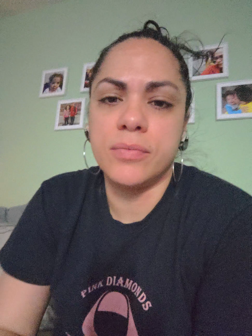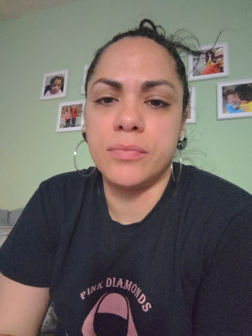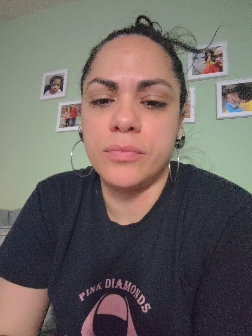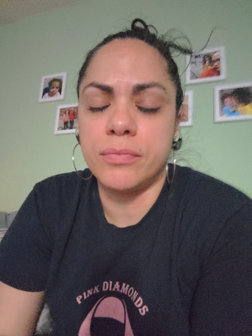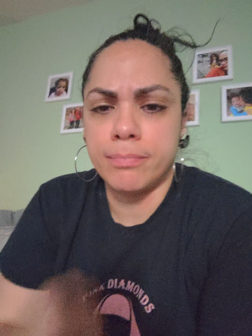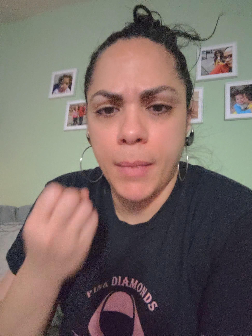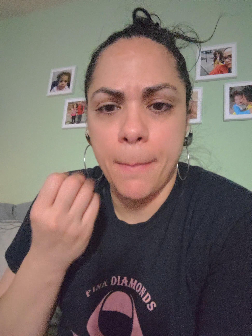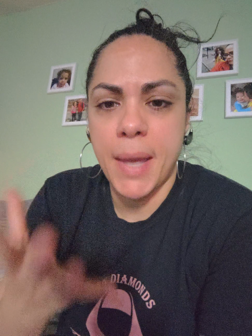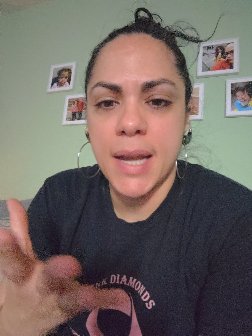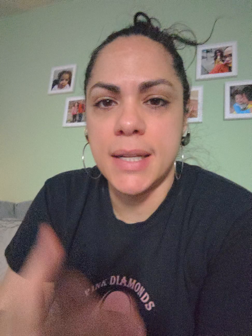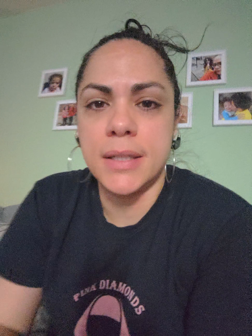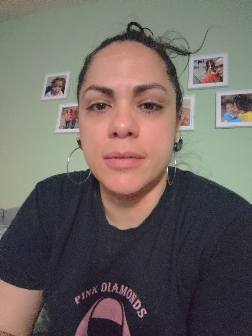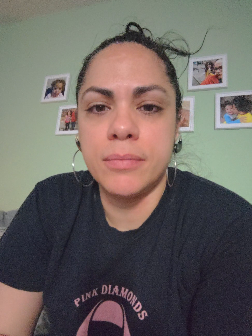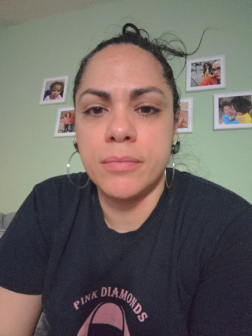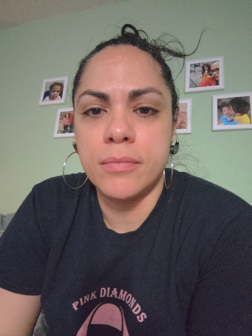many